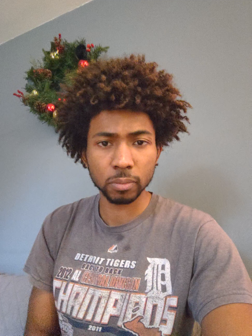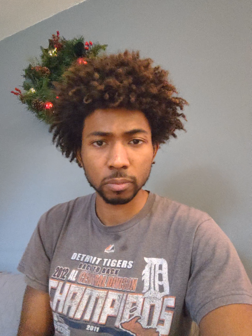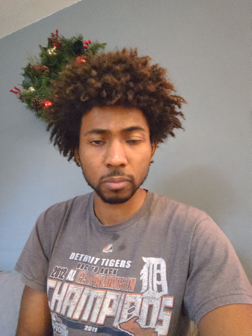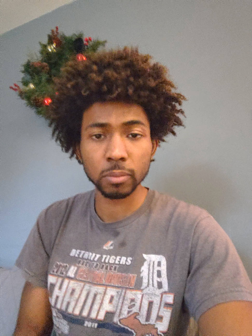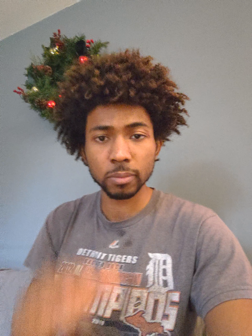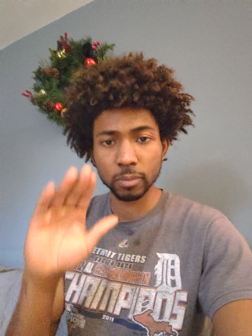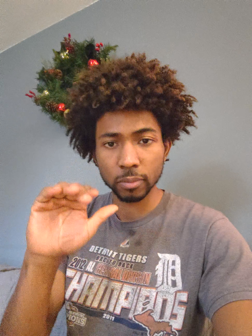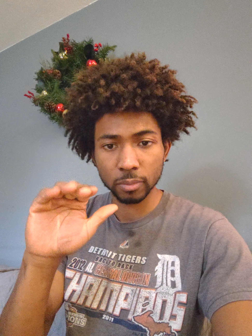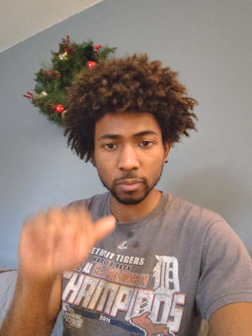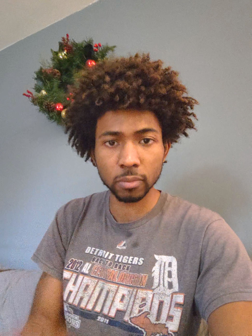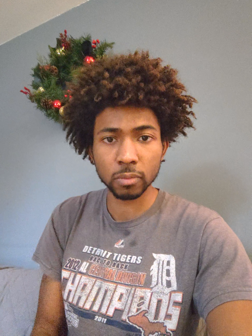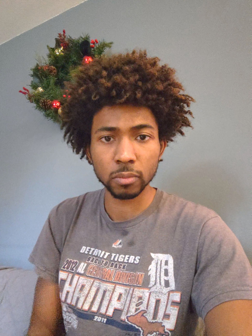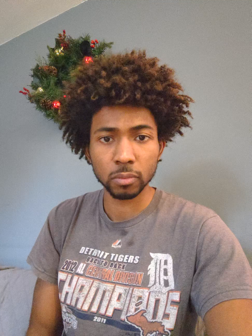bye